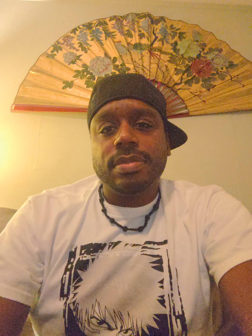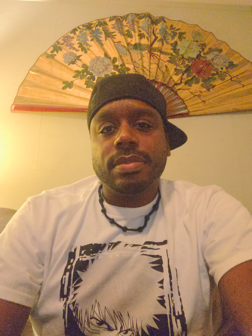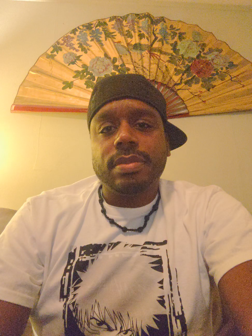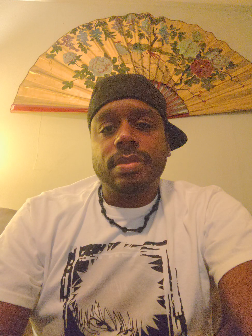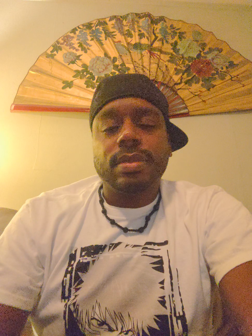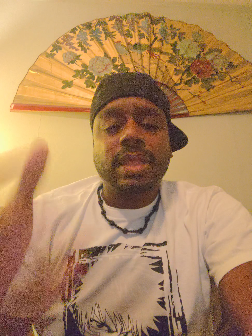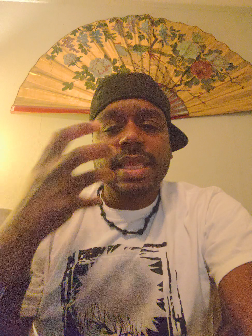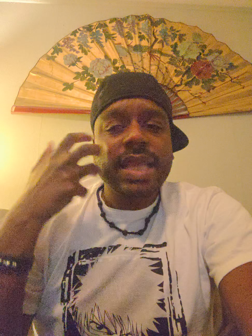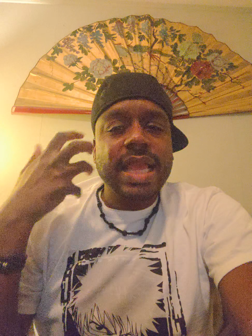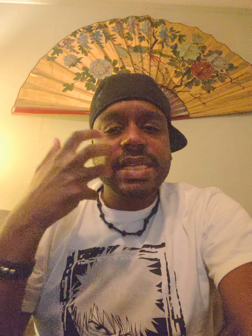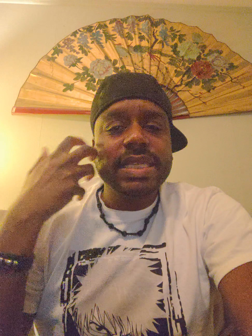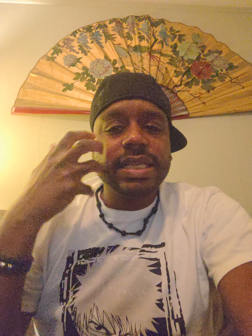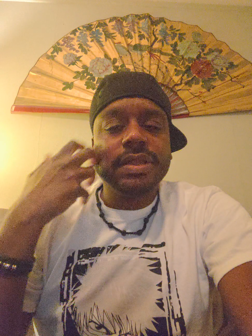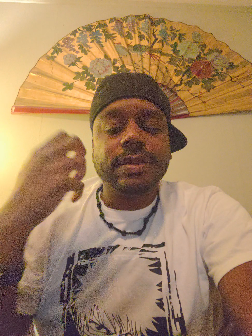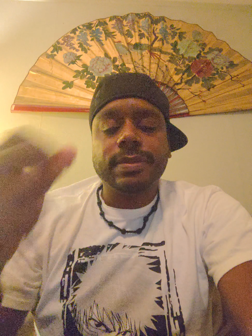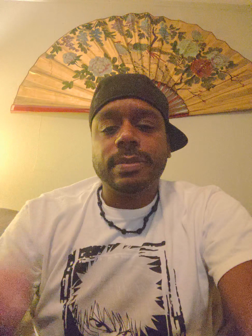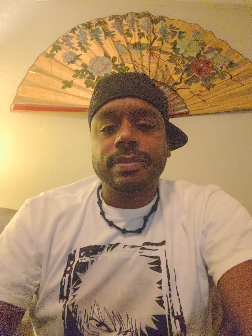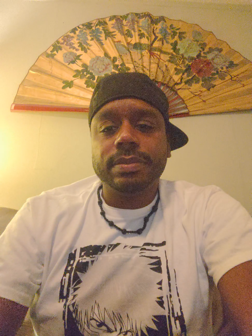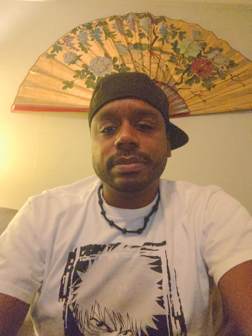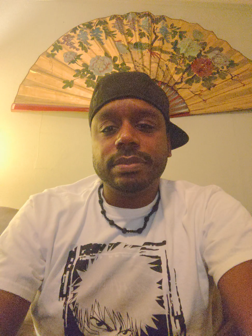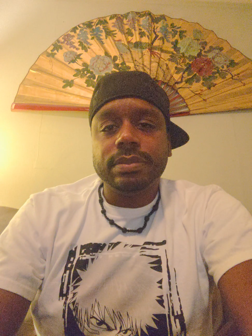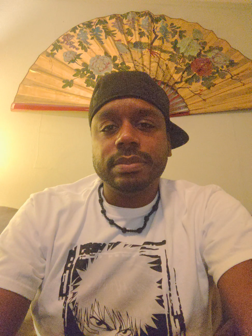tiger